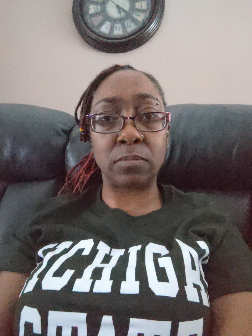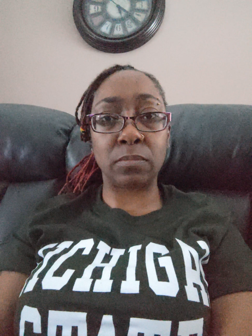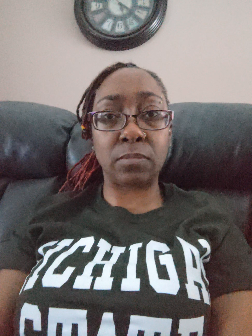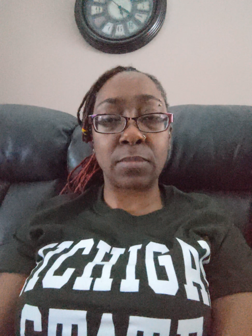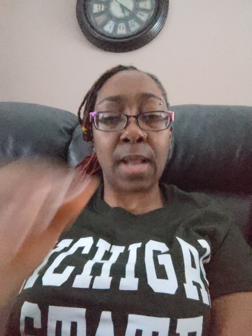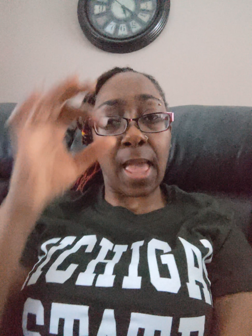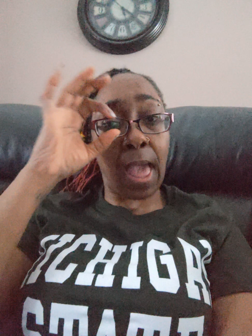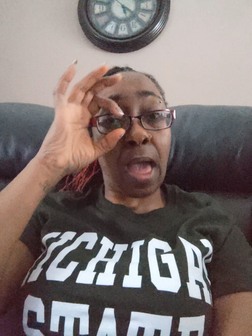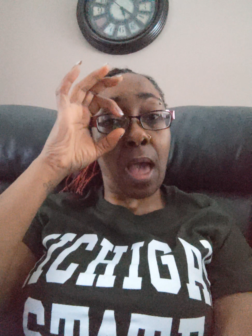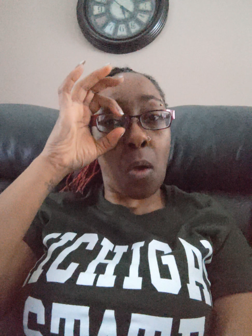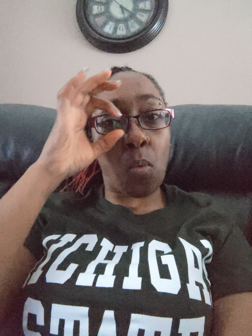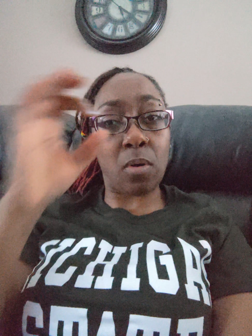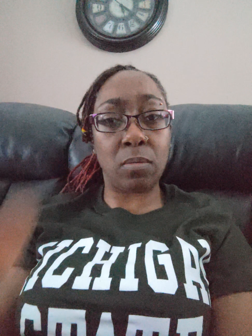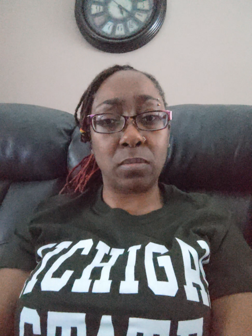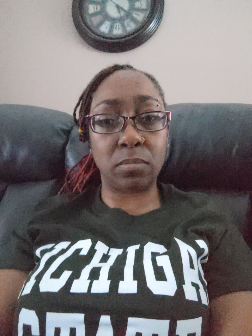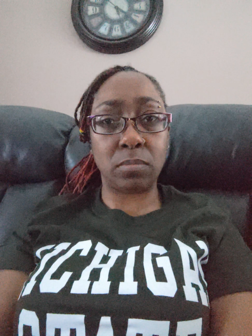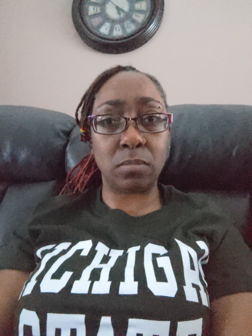owl